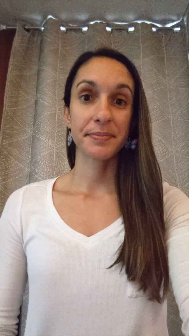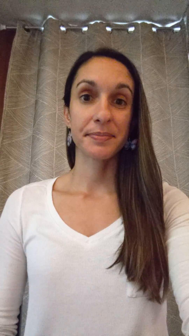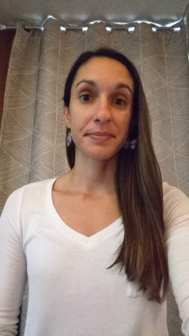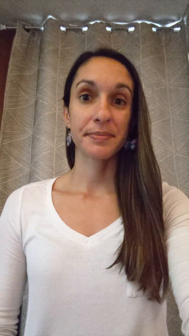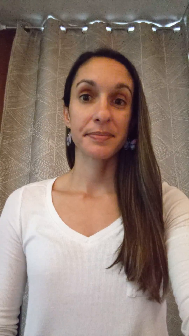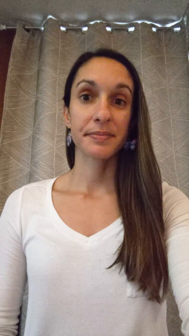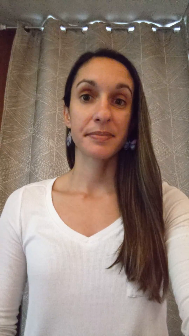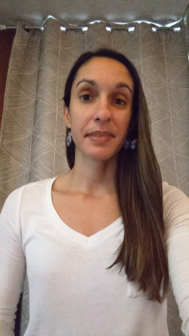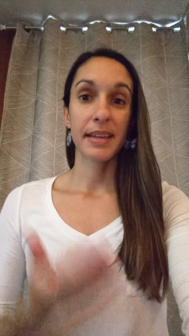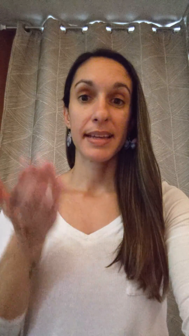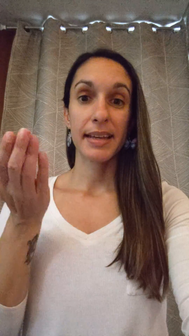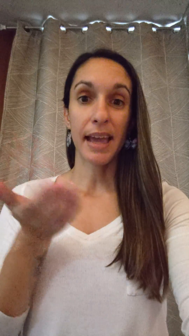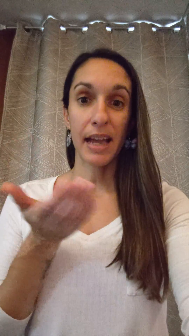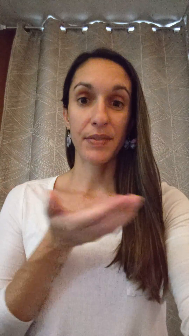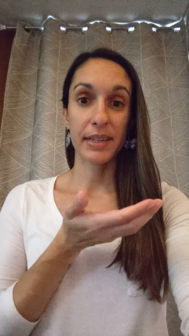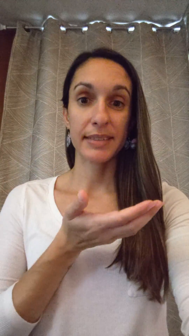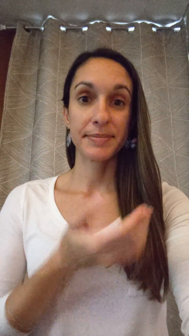carry